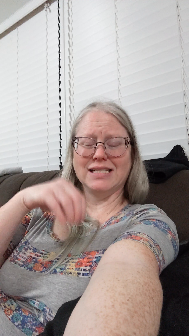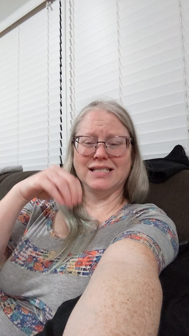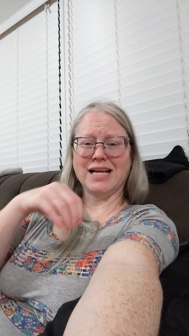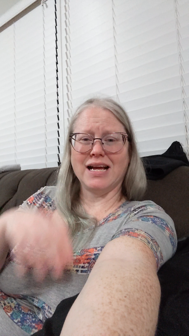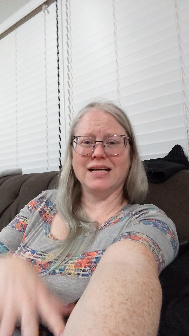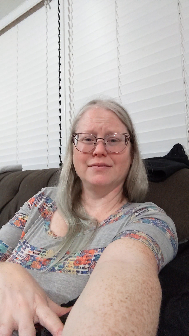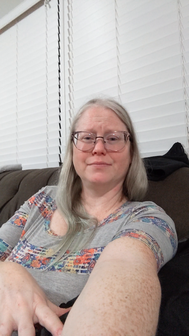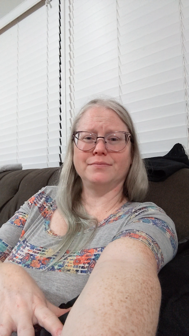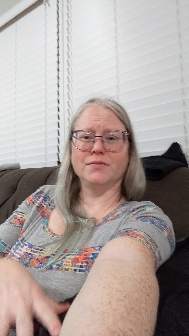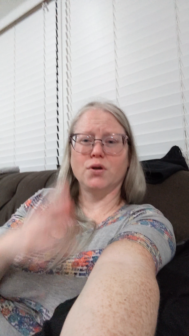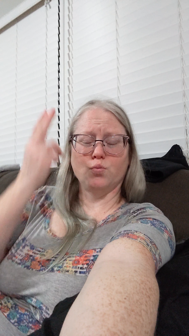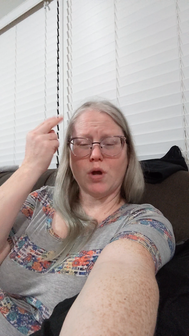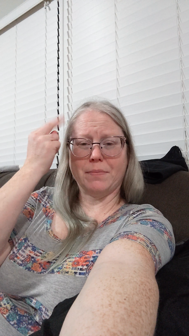rabbit